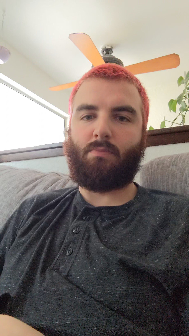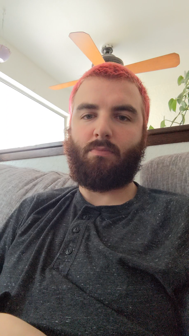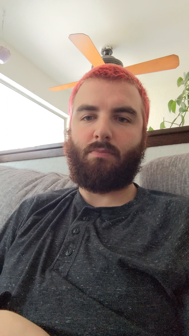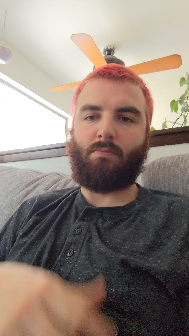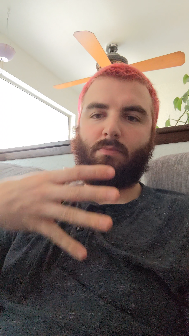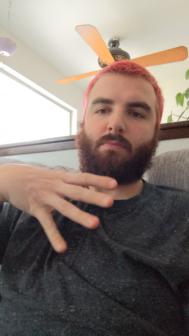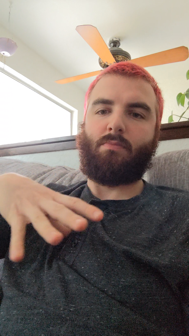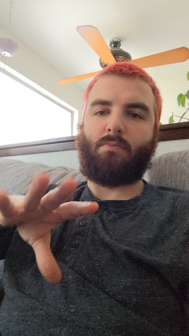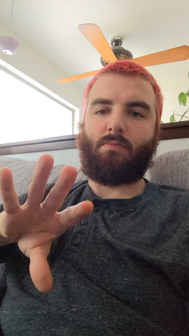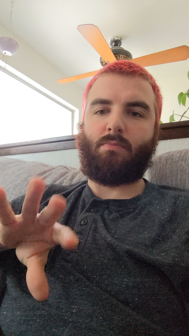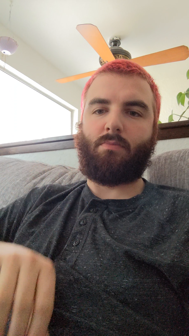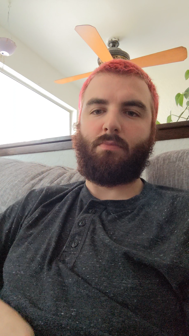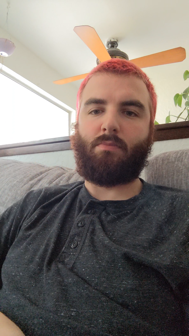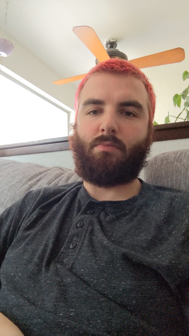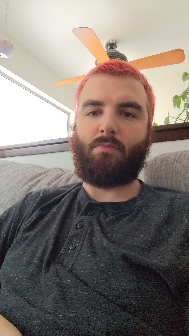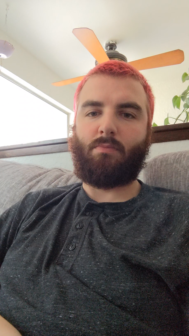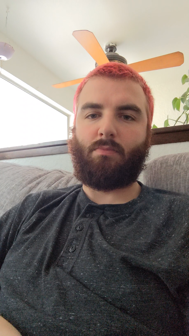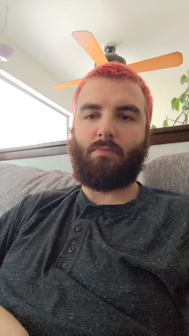dress